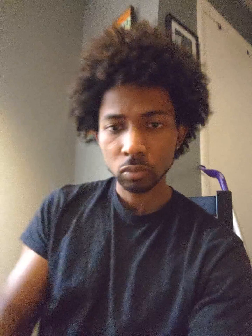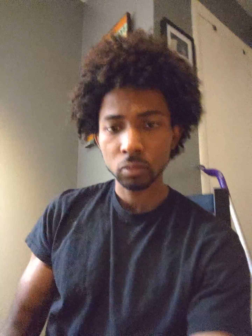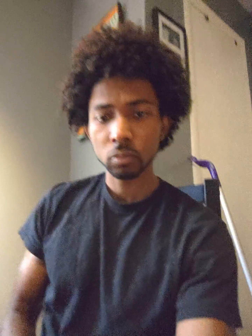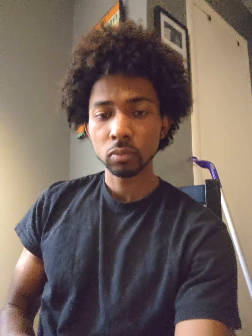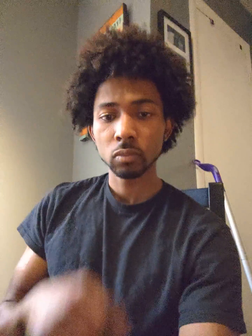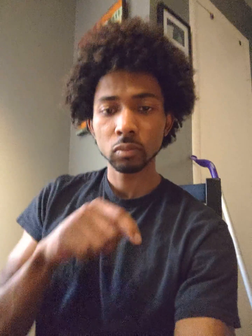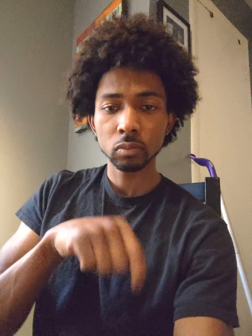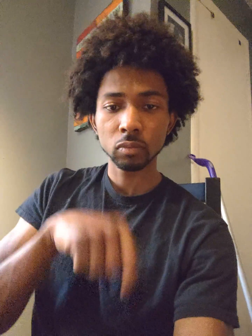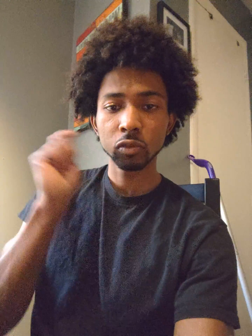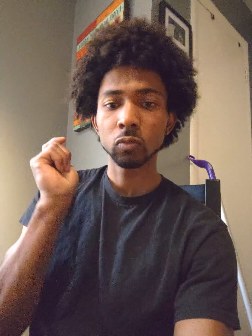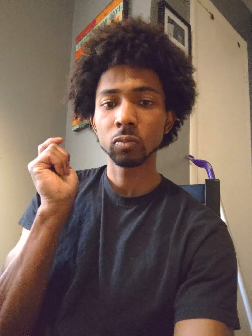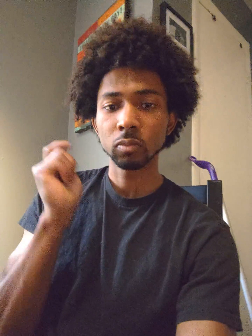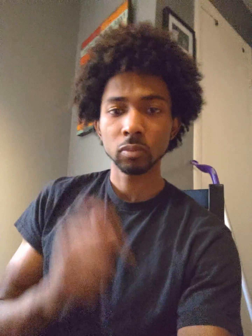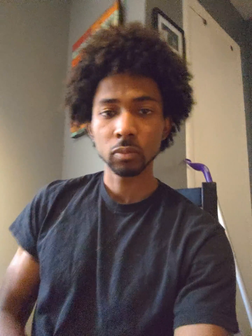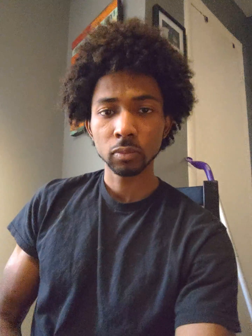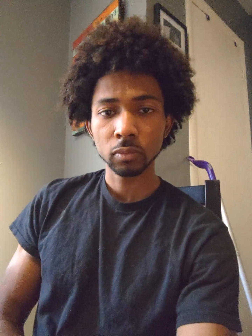rip